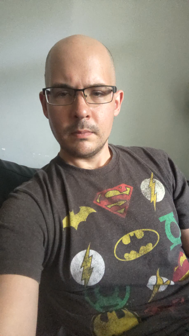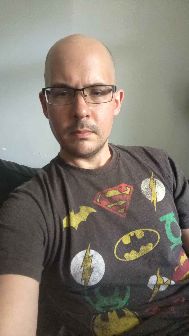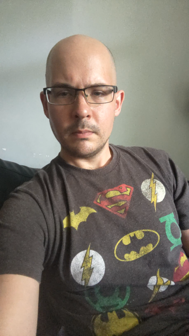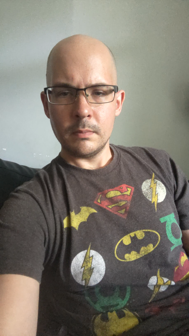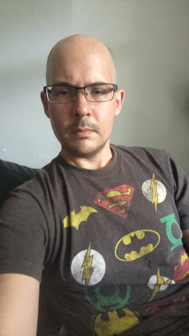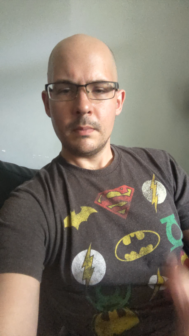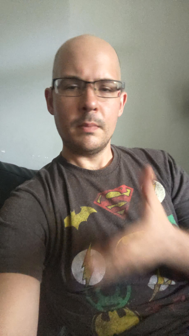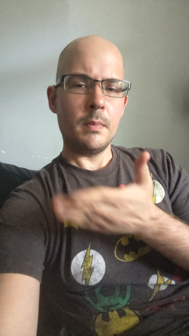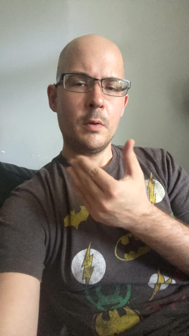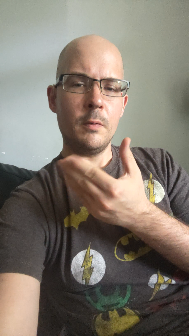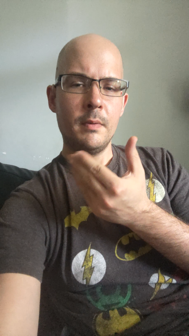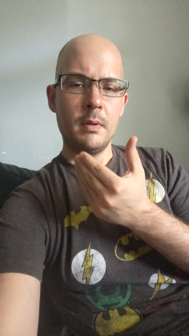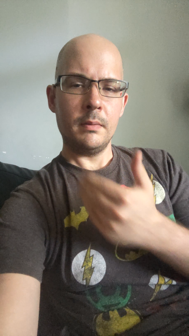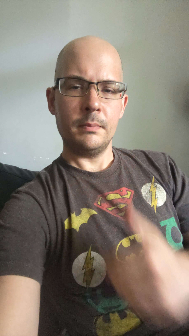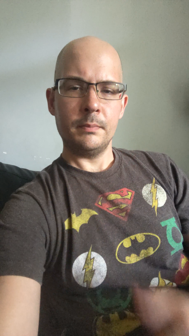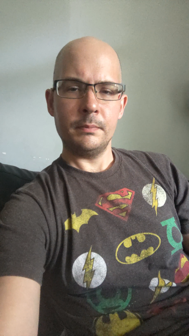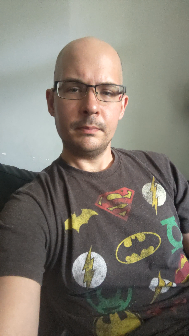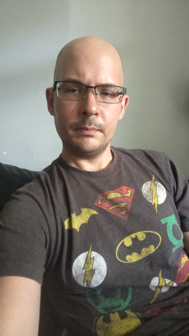butterfly